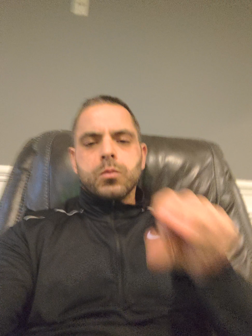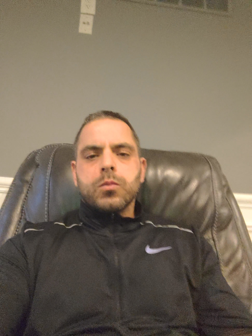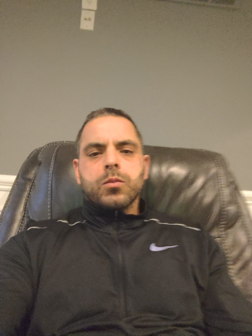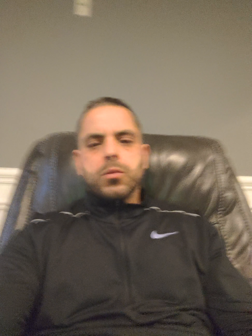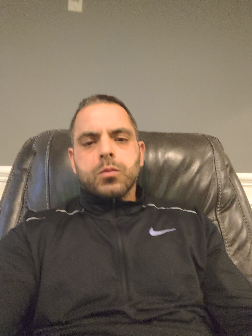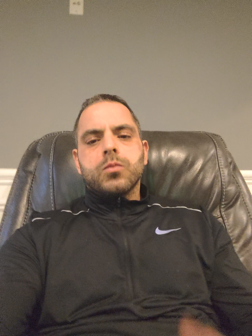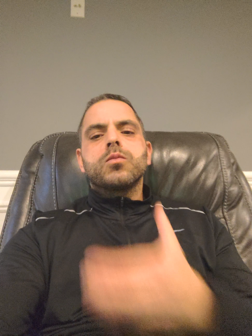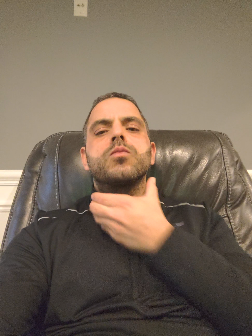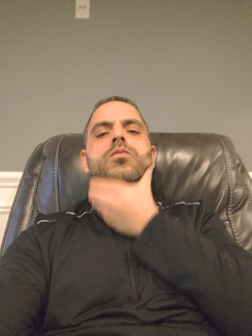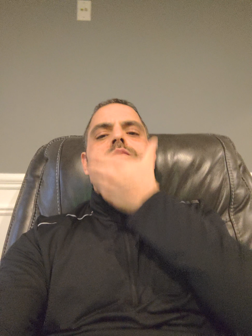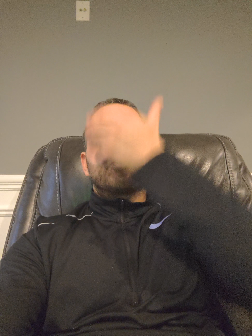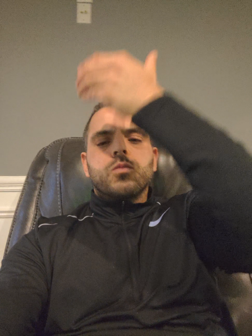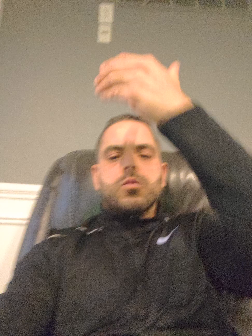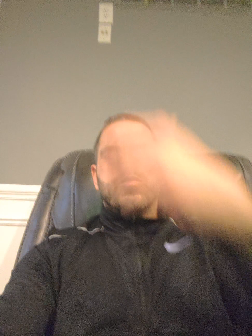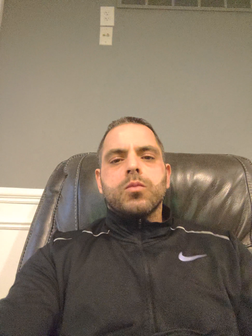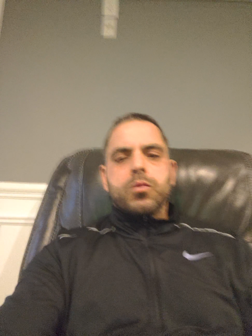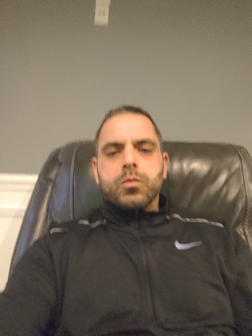giraffe